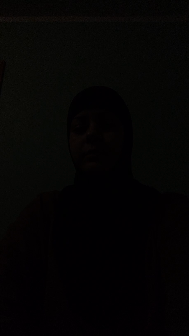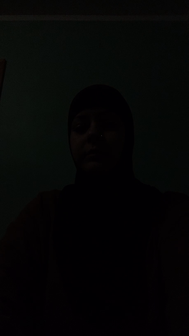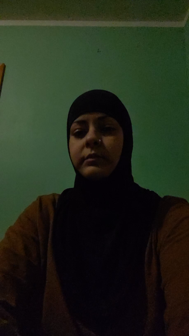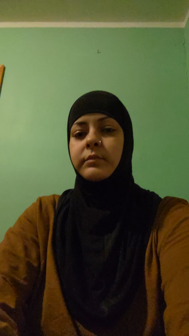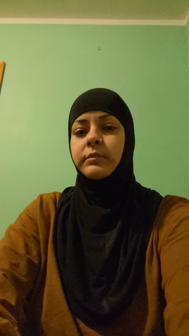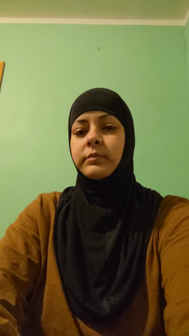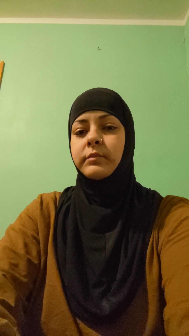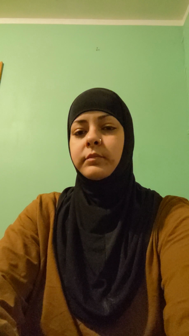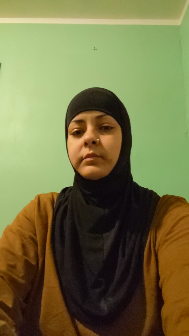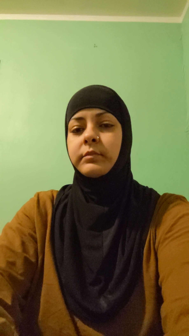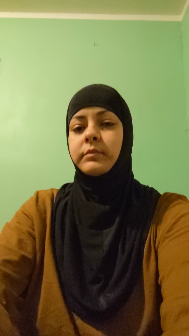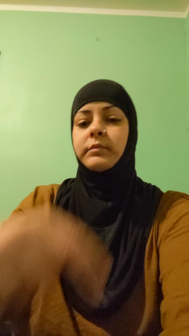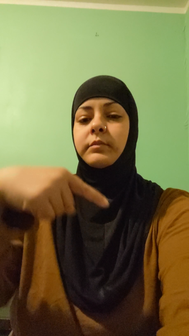flip-flop